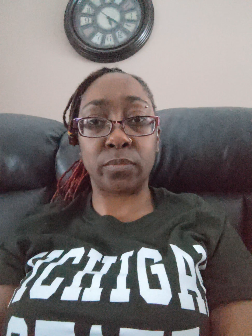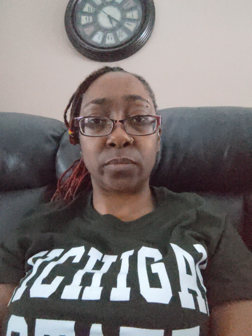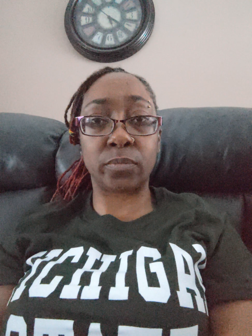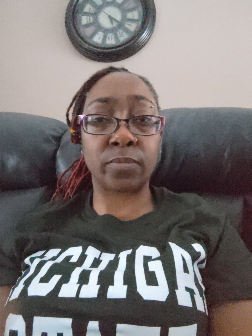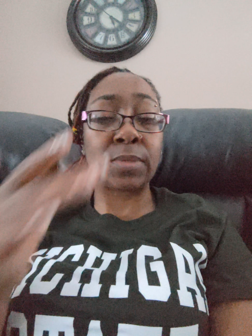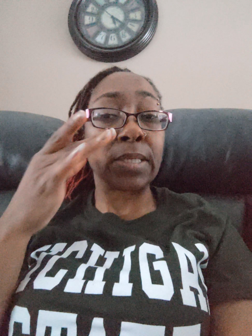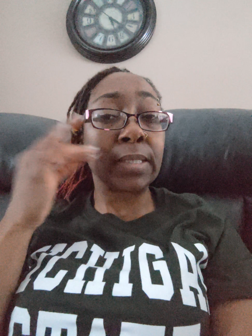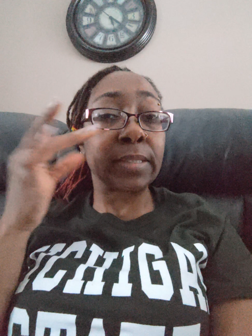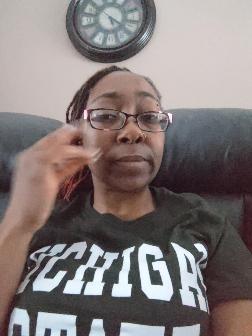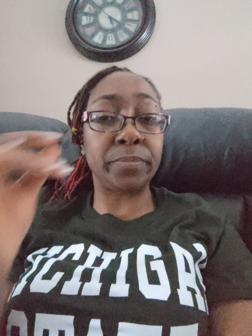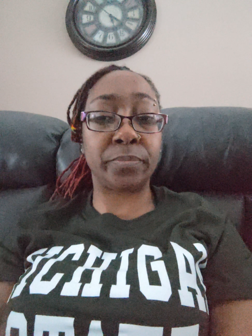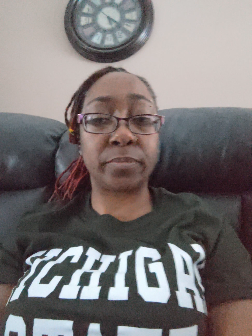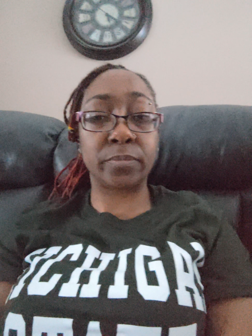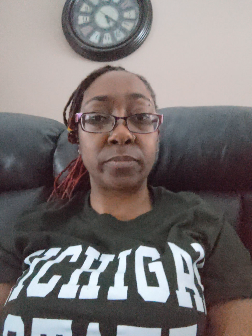kitty